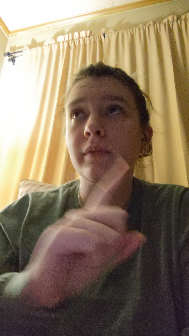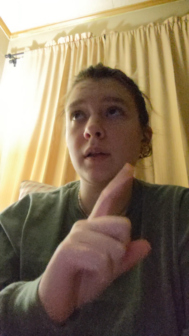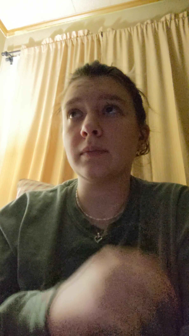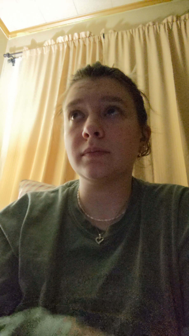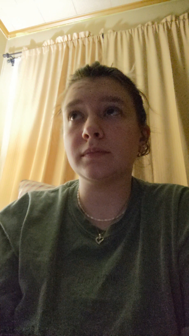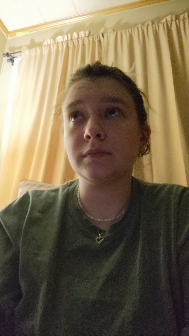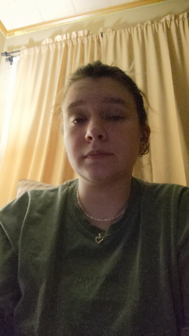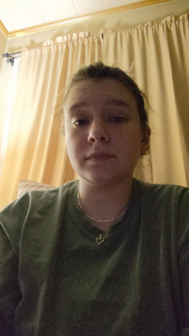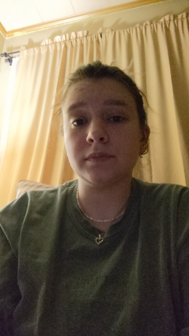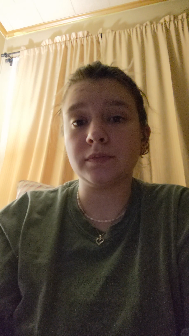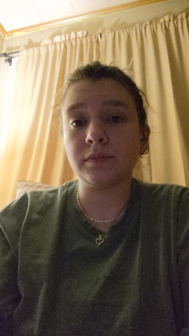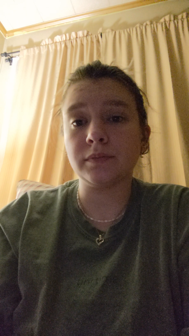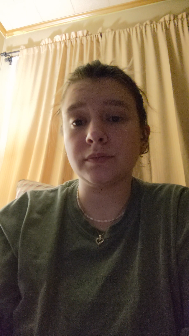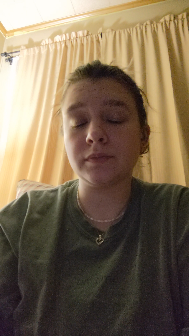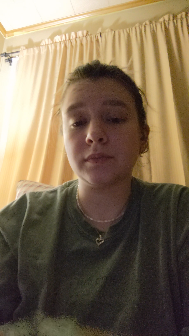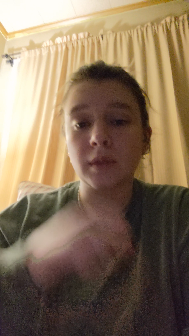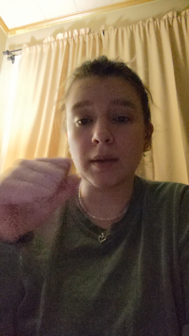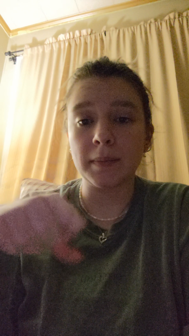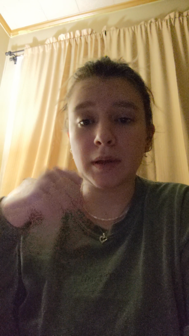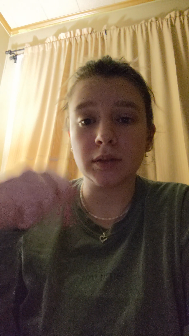bicycle